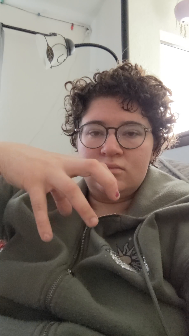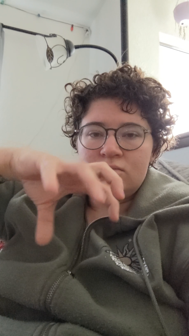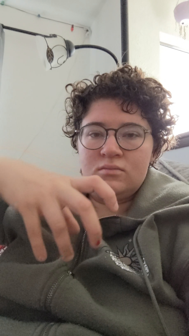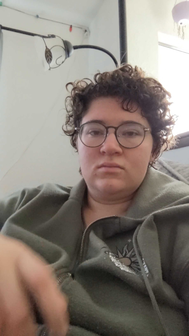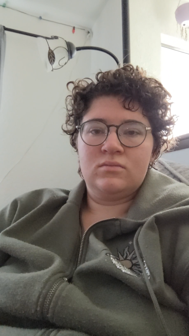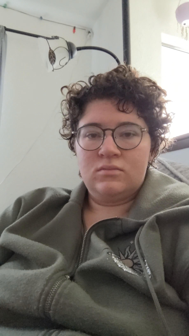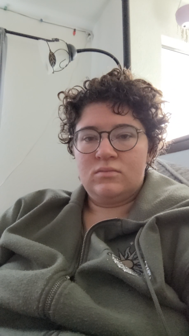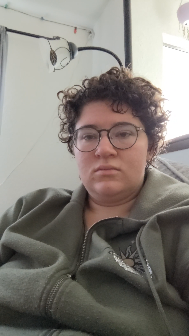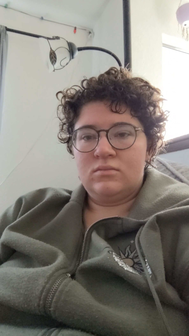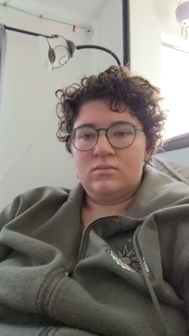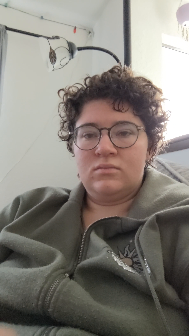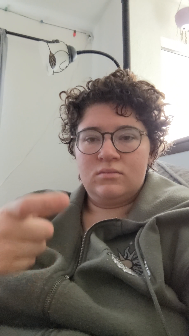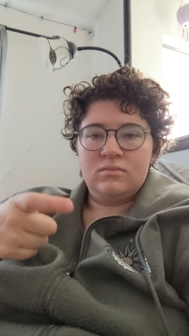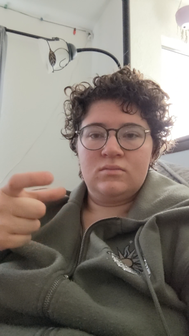plate